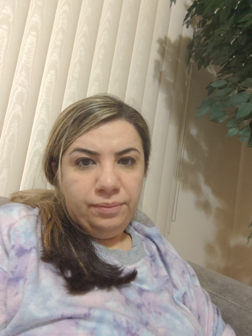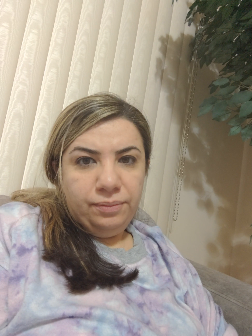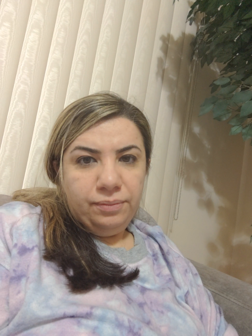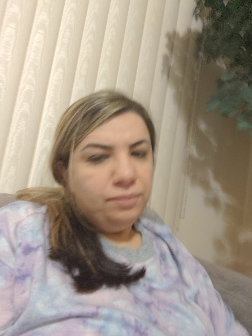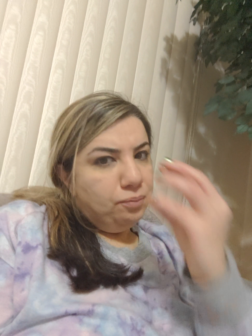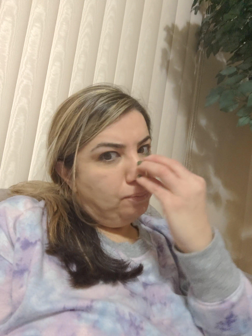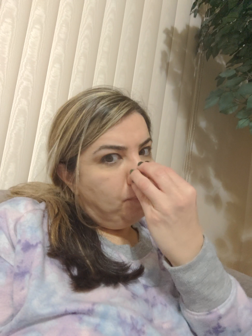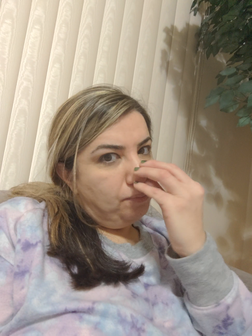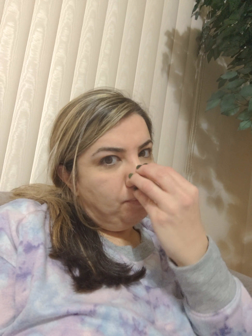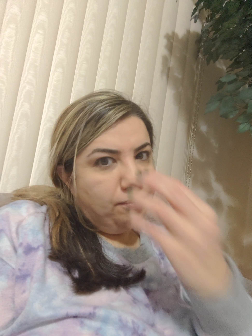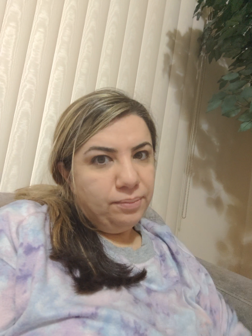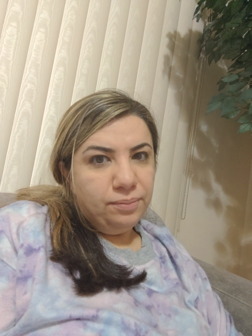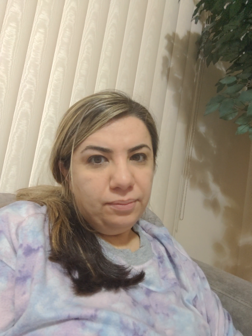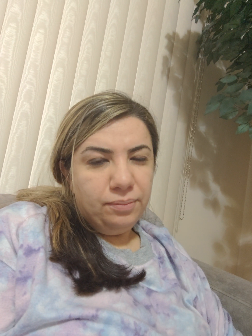clown